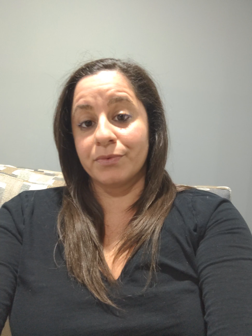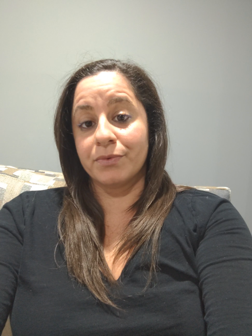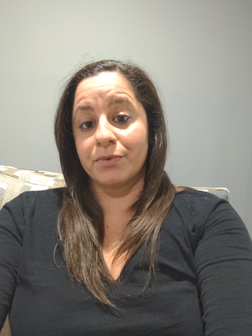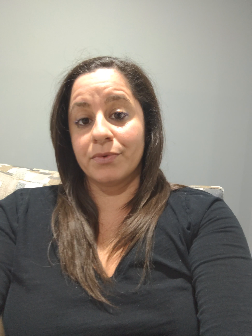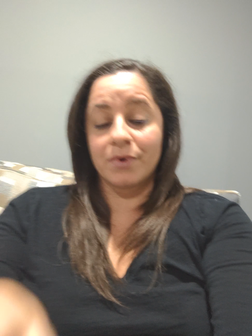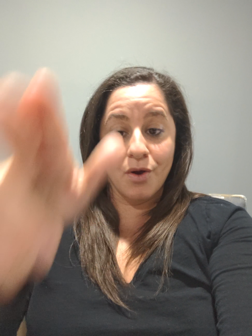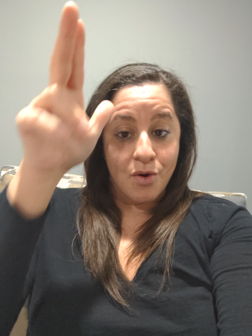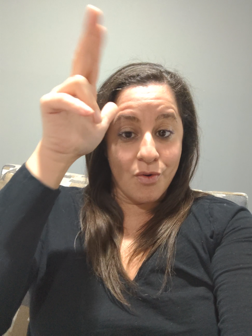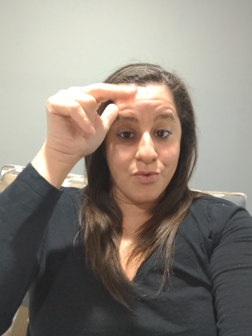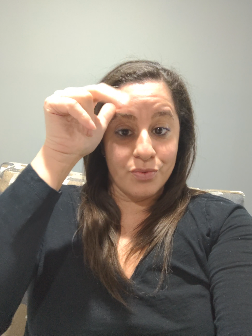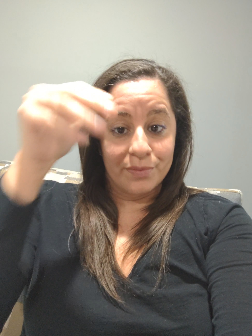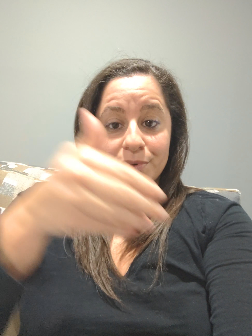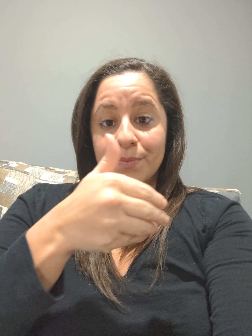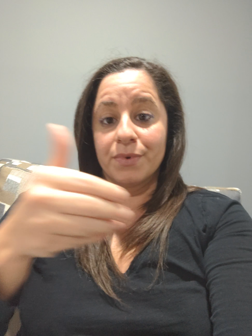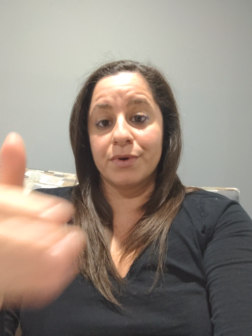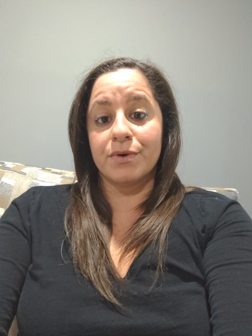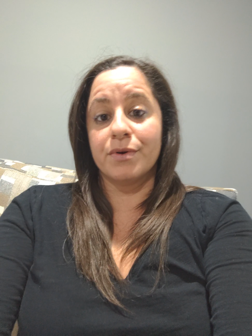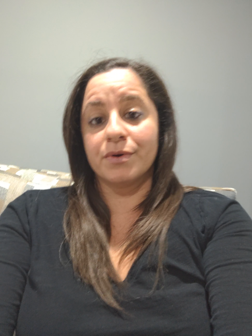donkey